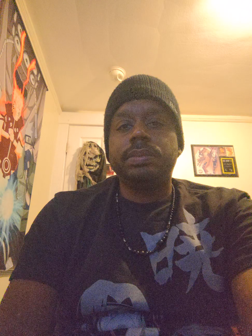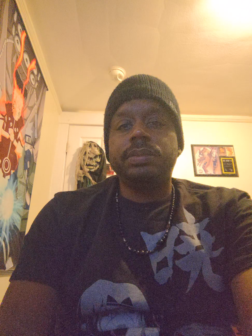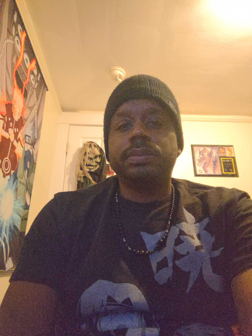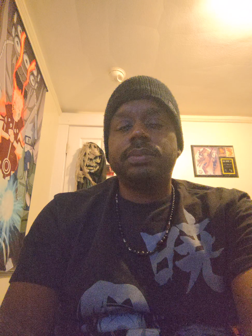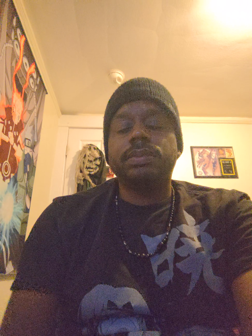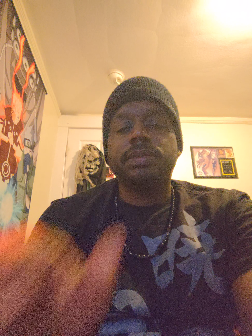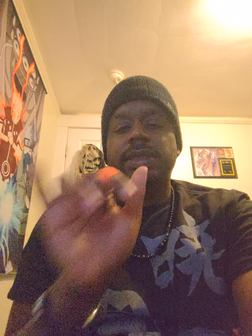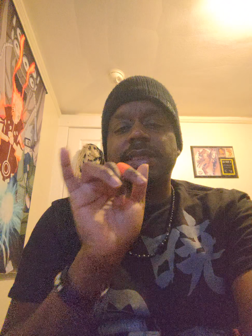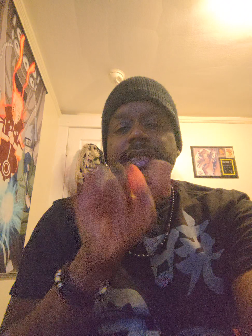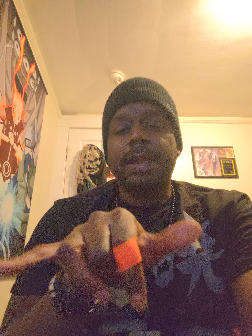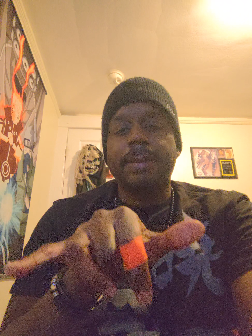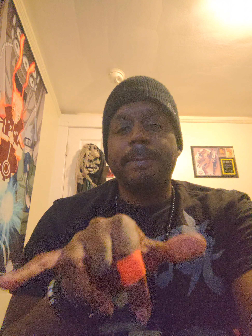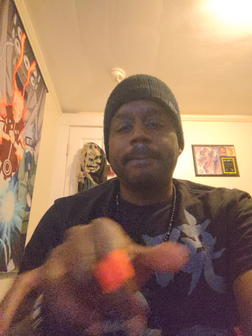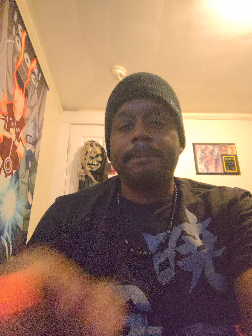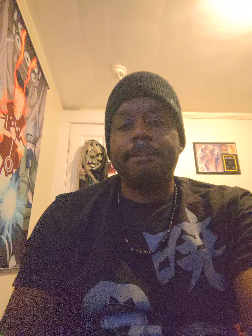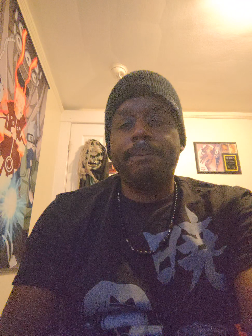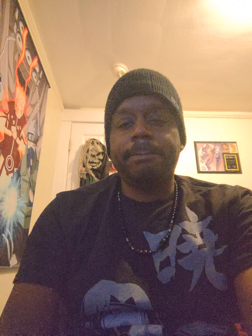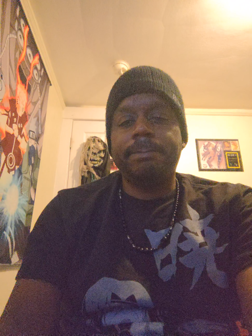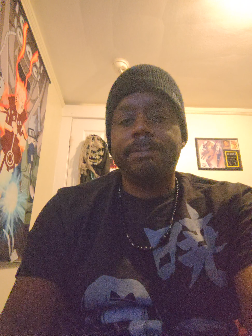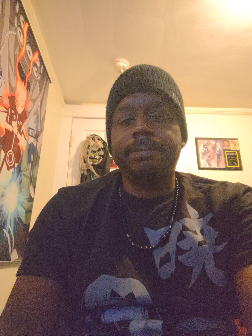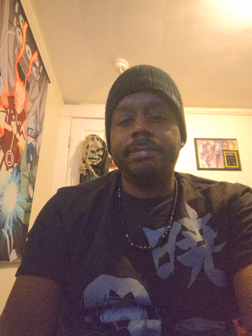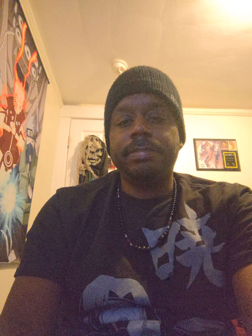same